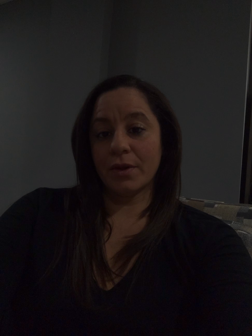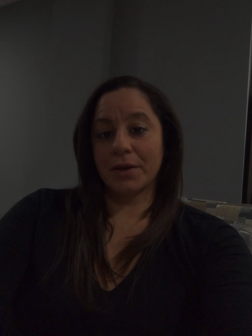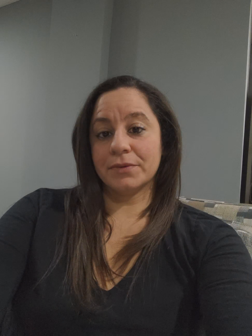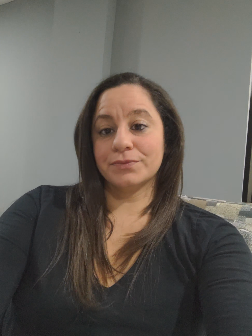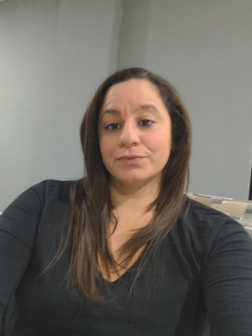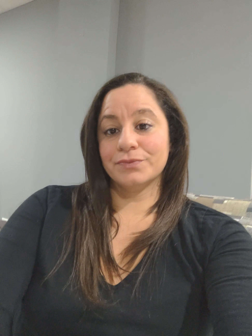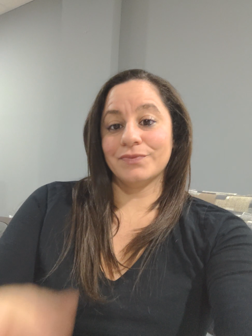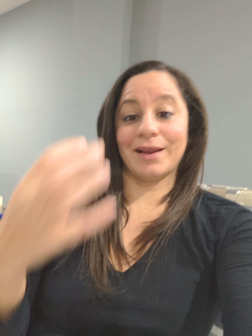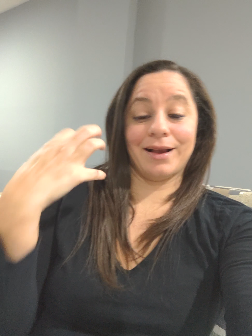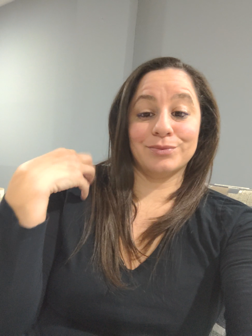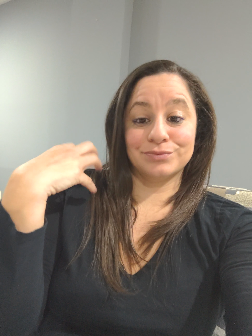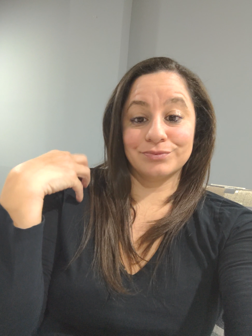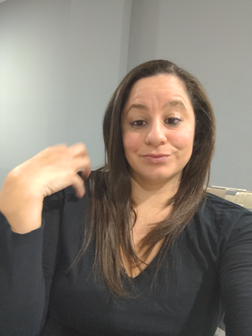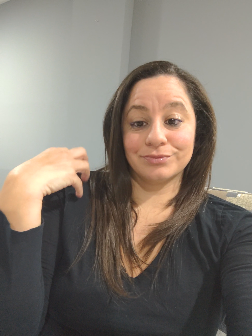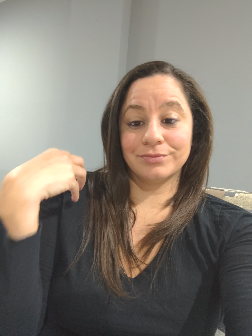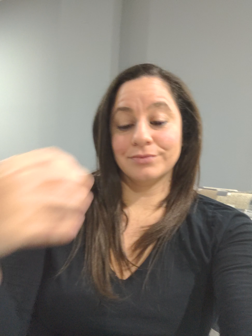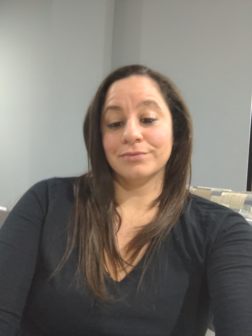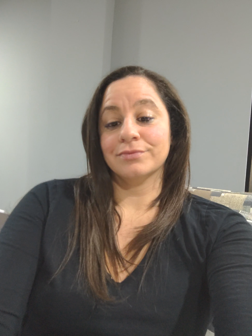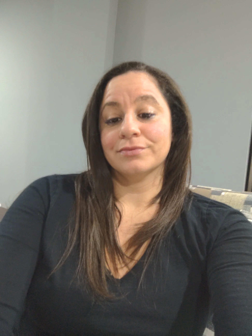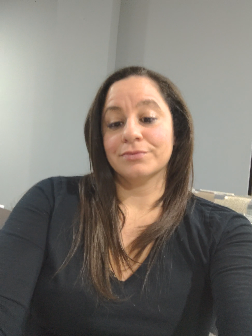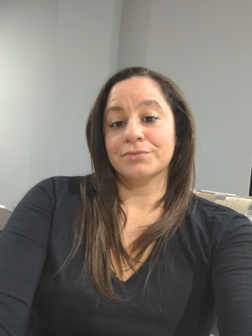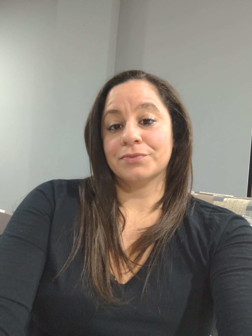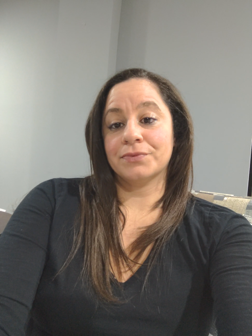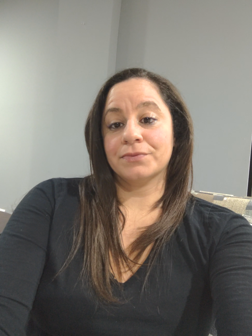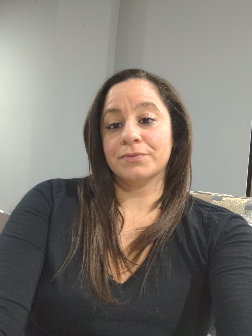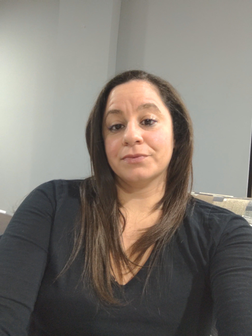outside